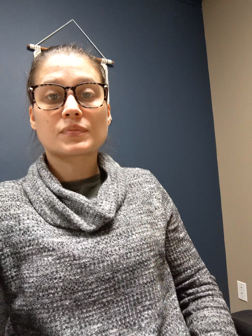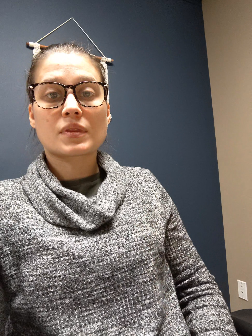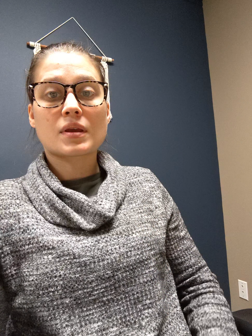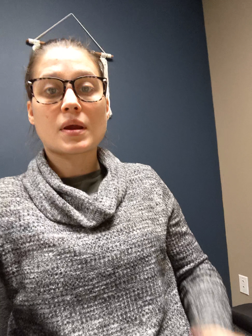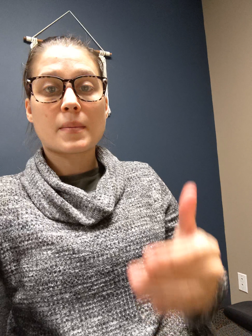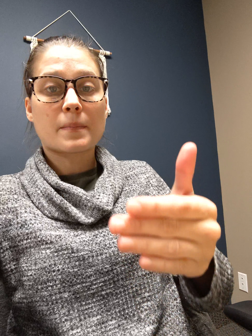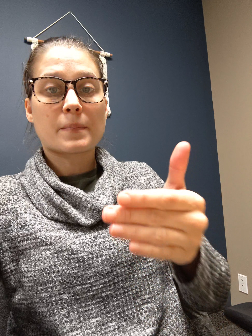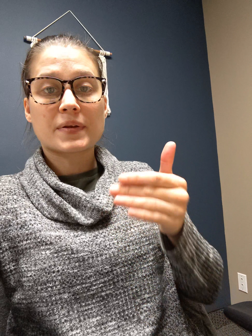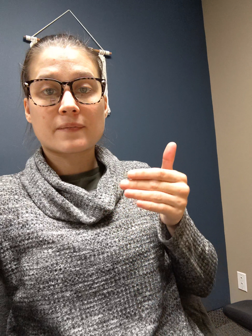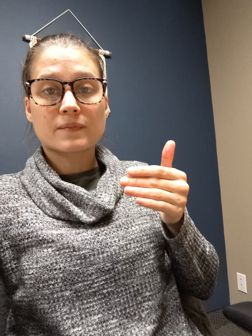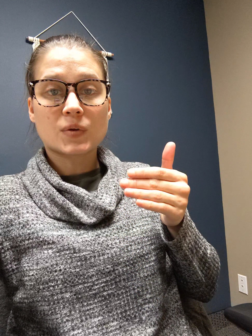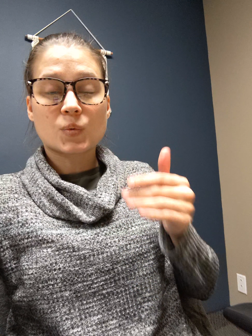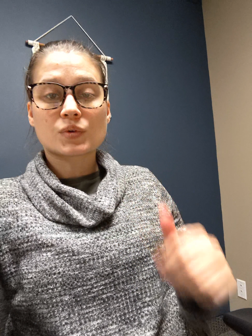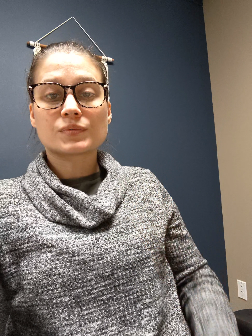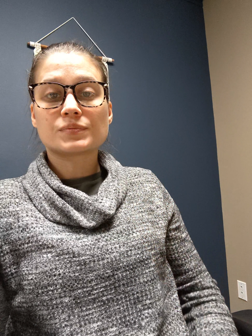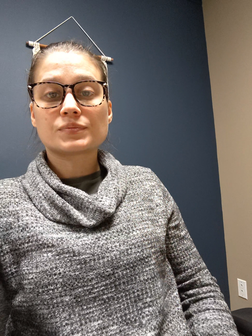before